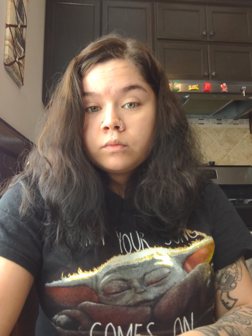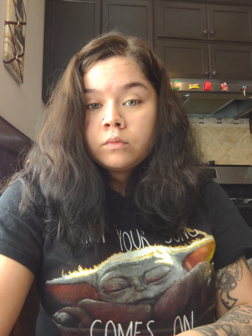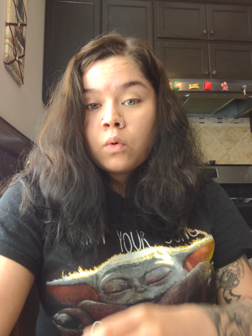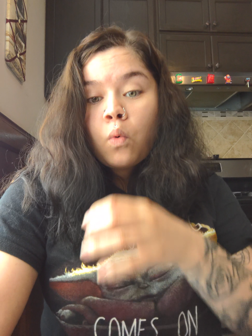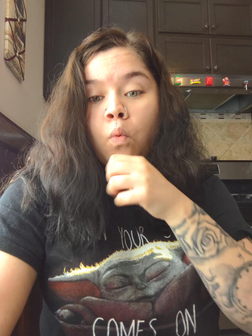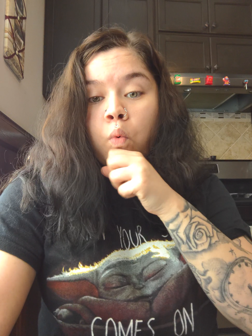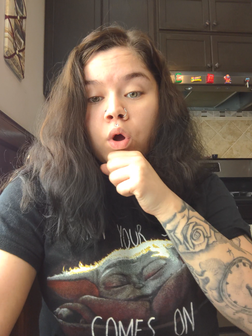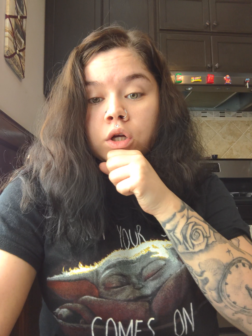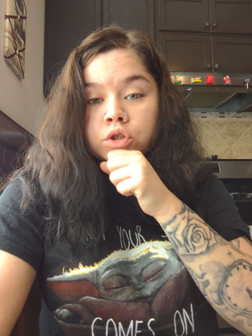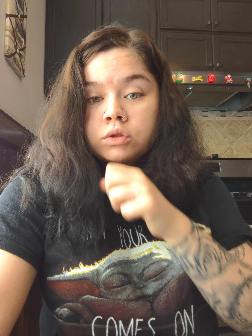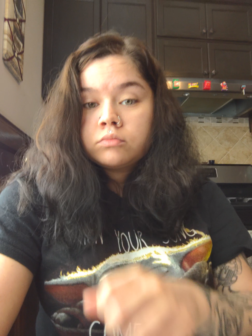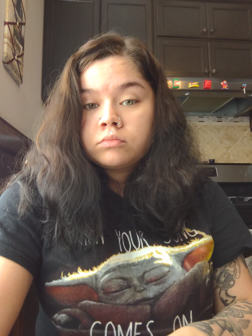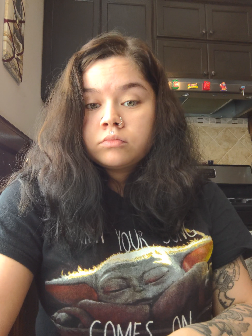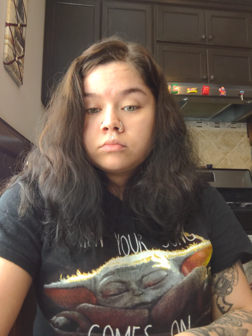orange